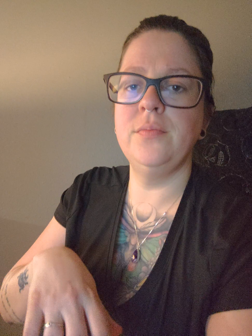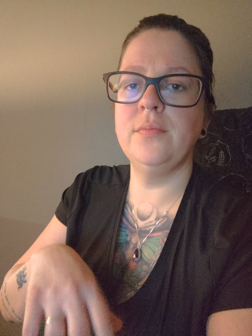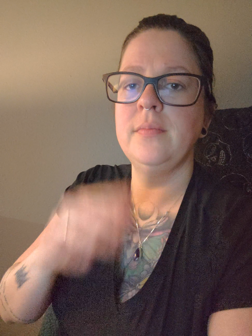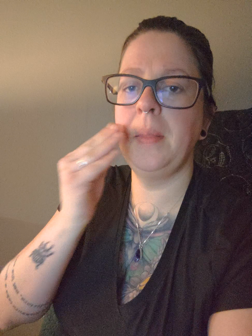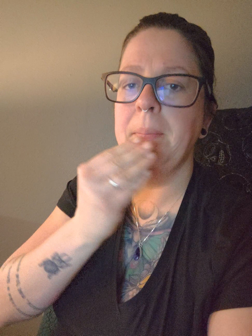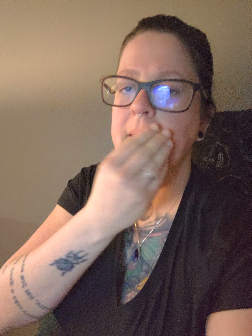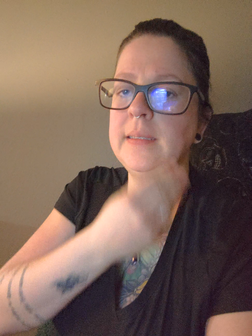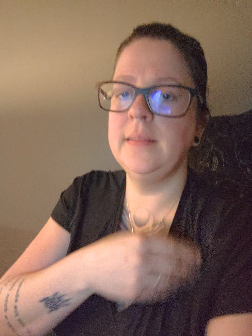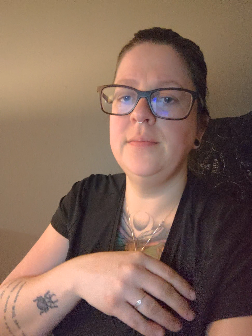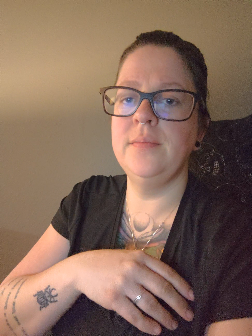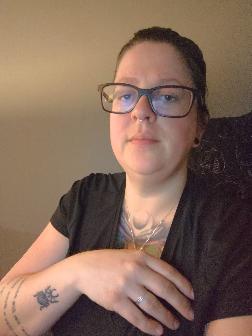napkin